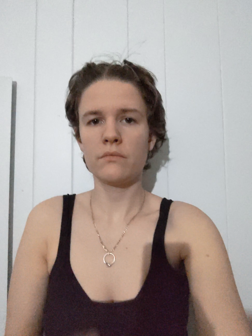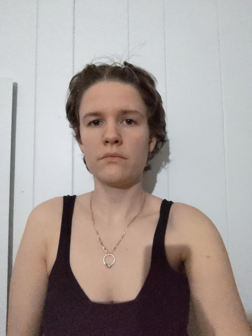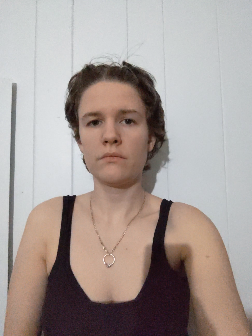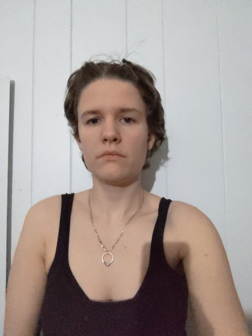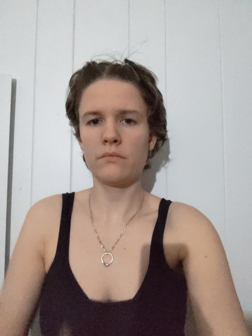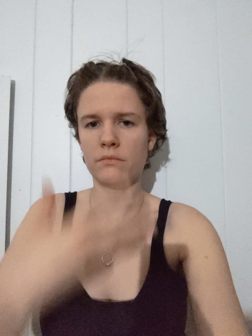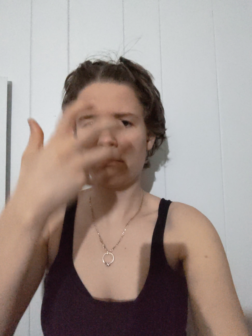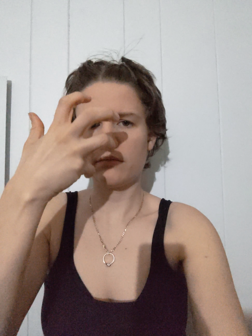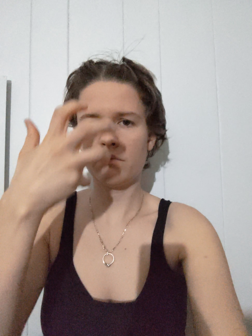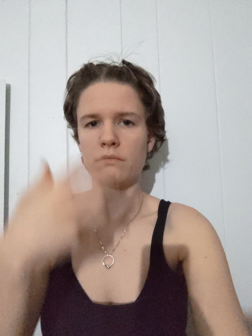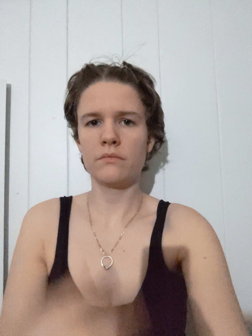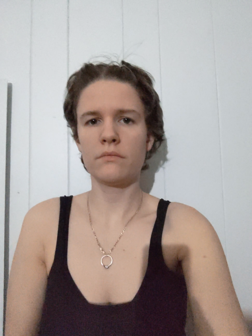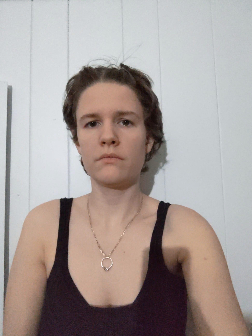mad